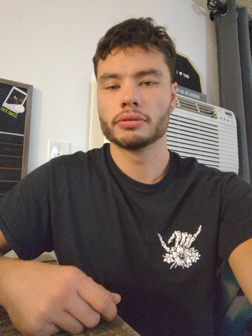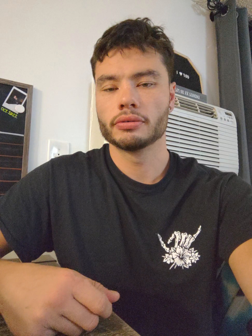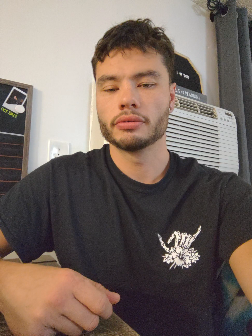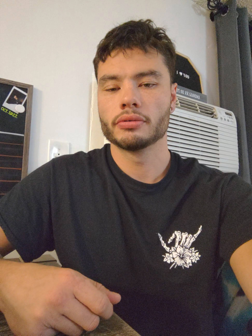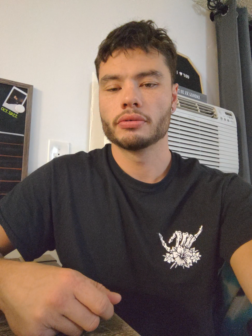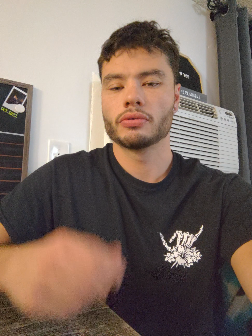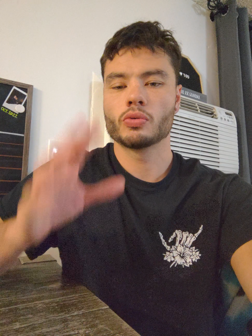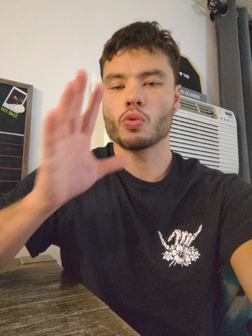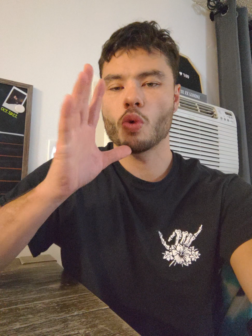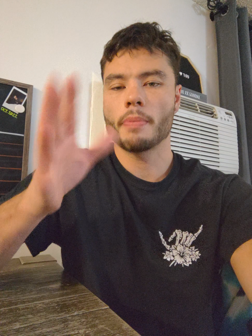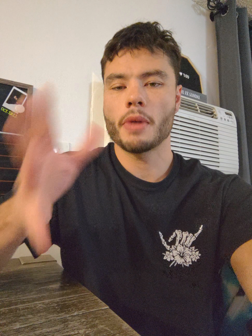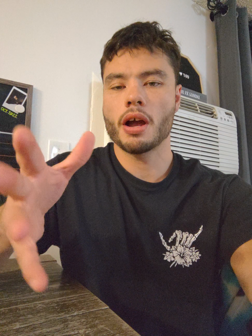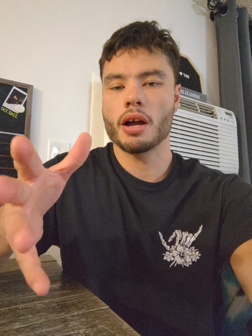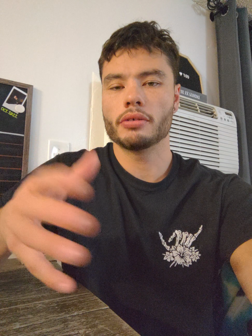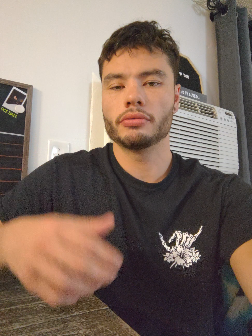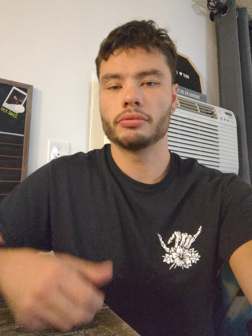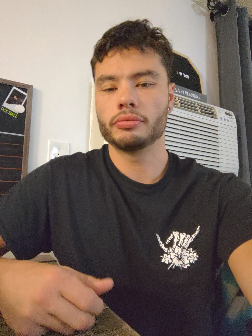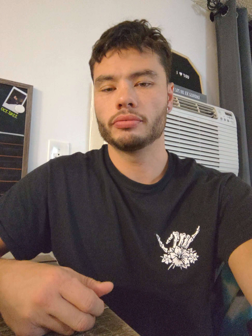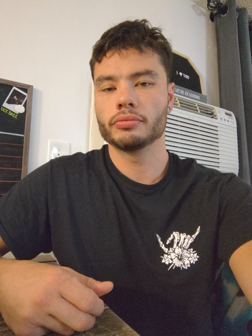grandma